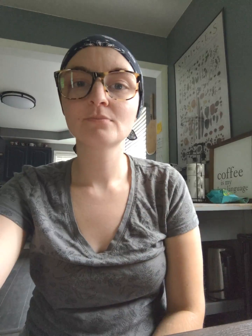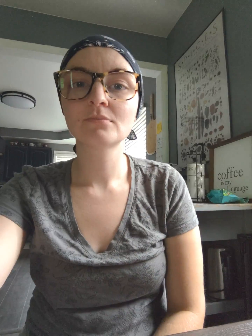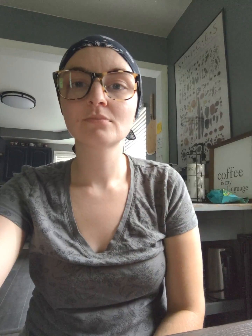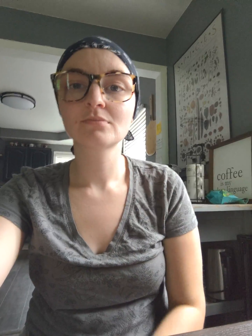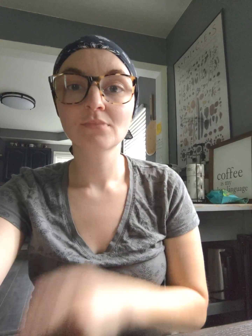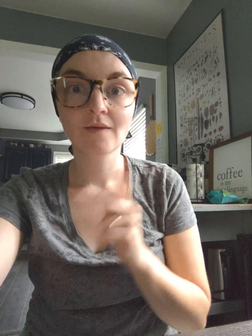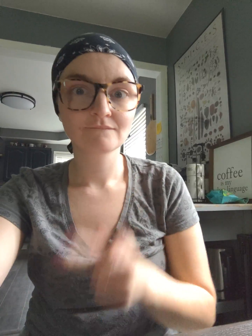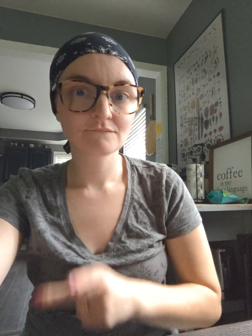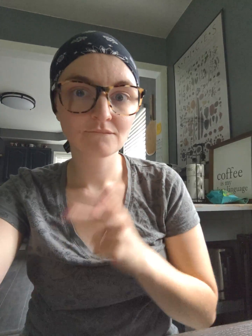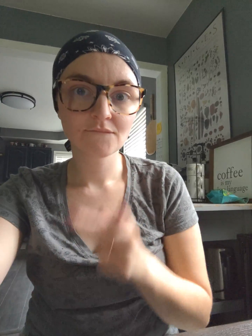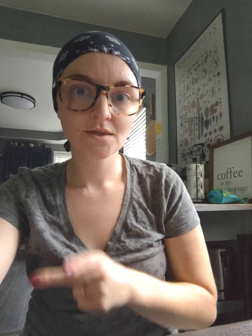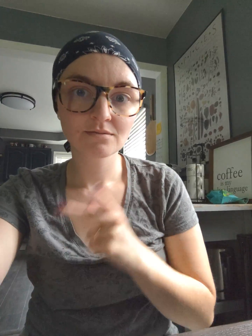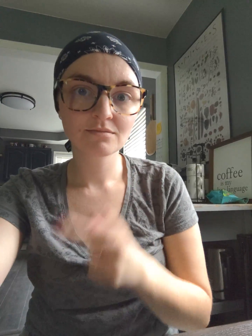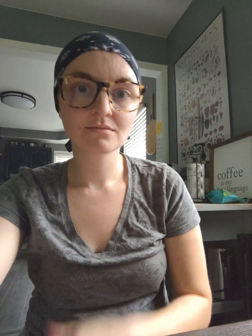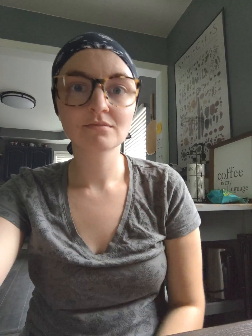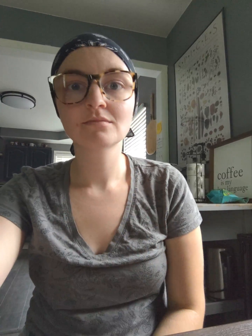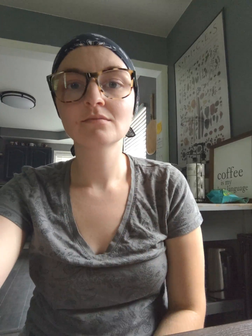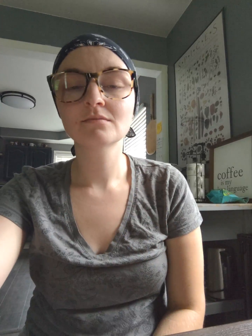careful